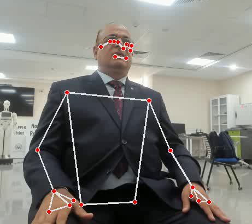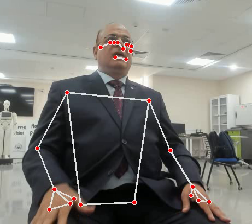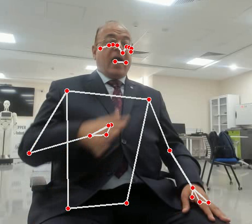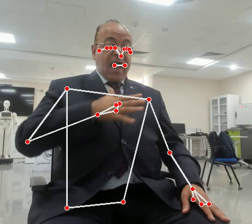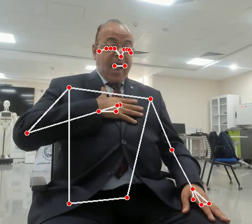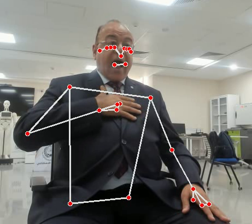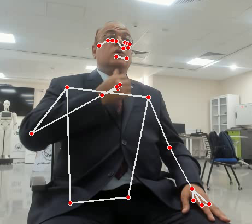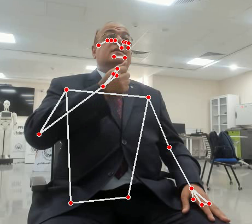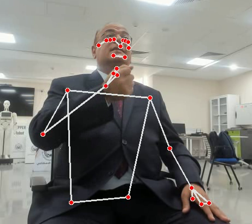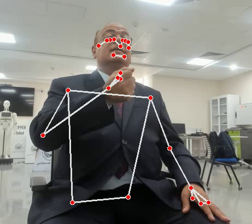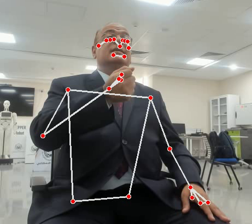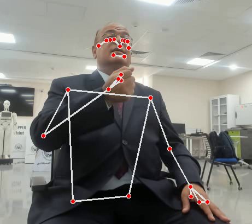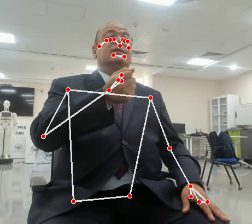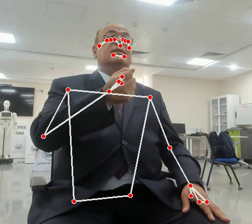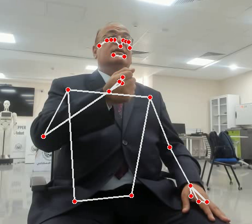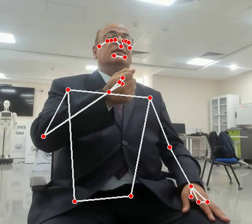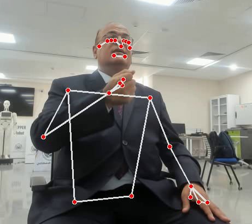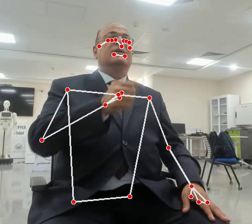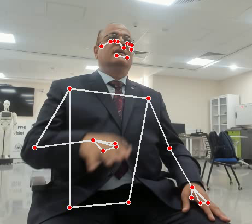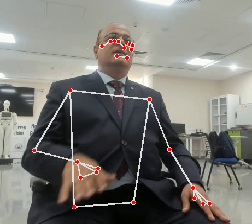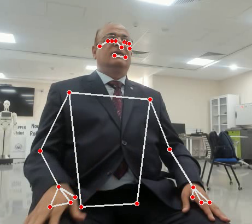3waz